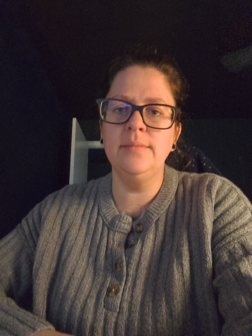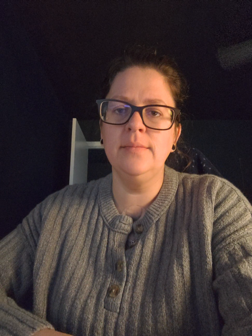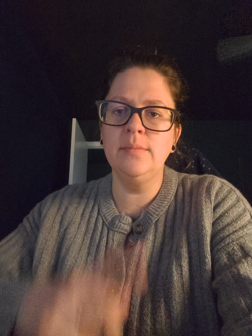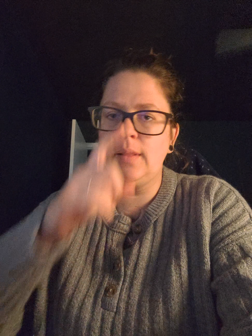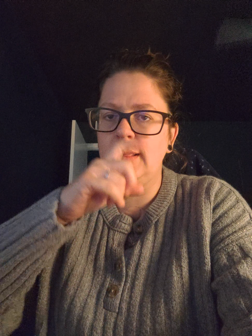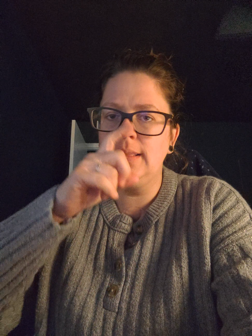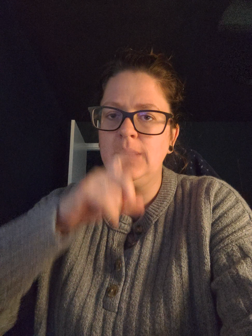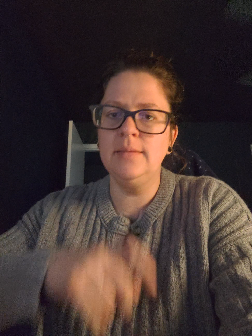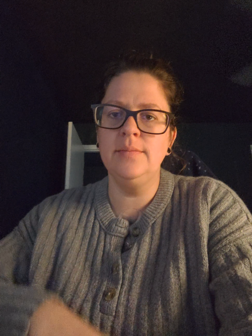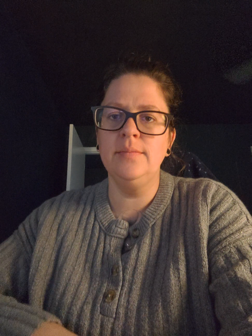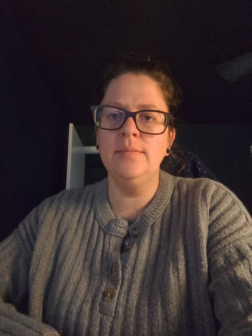doll